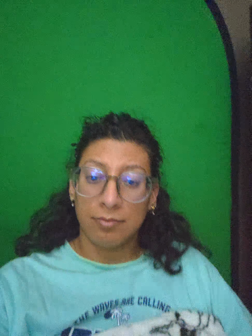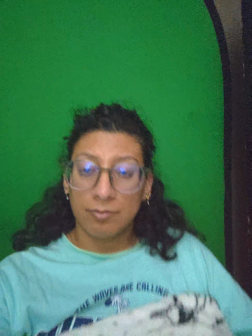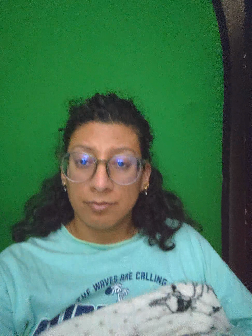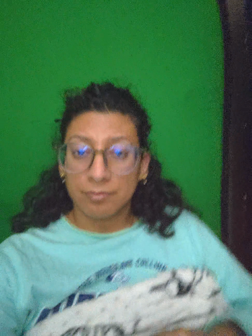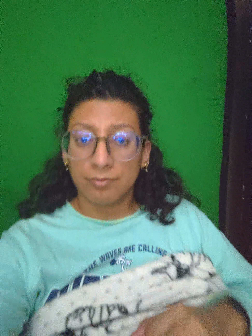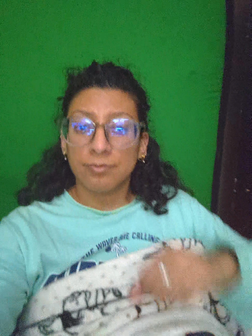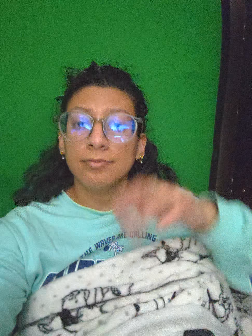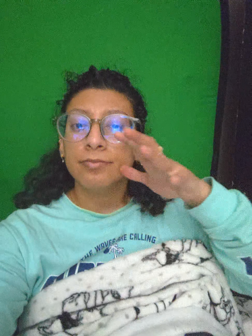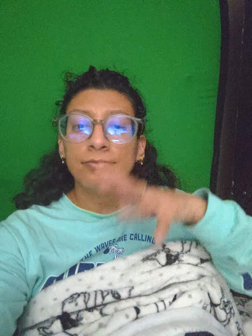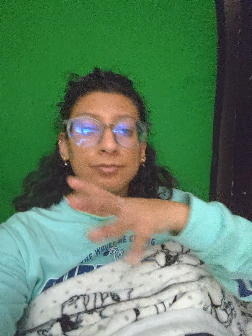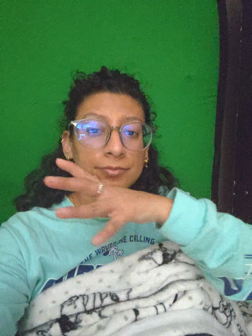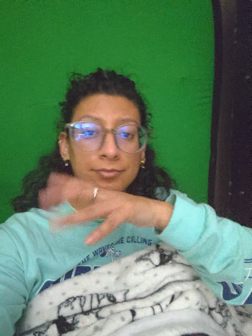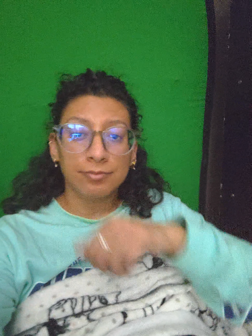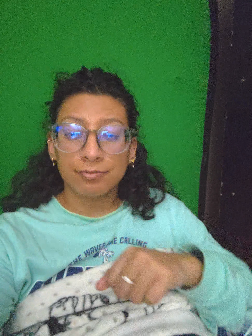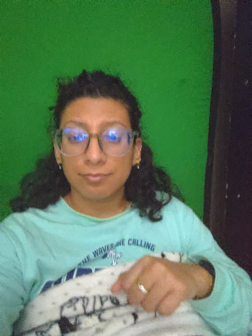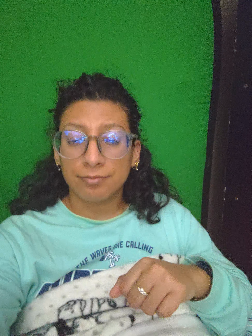farm